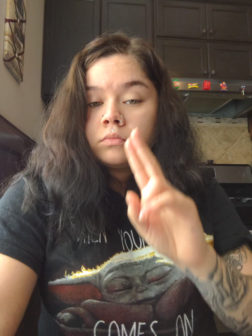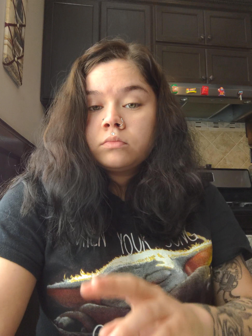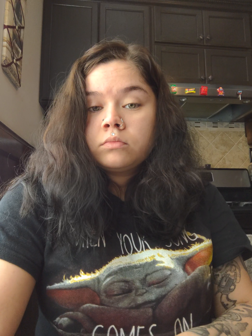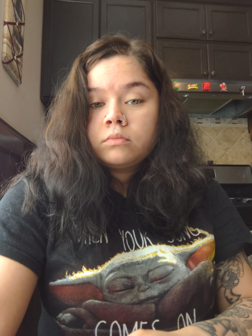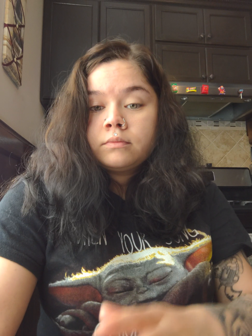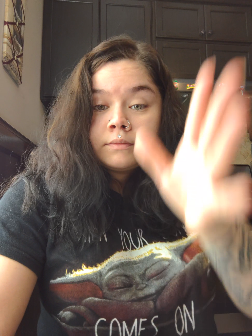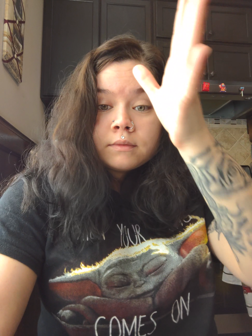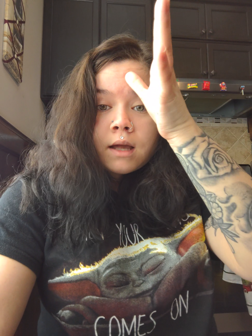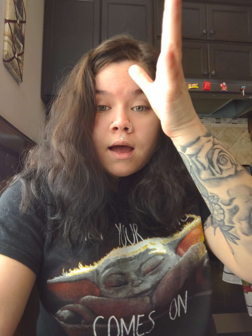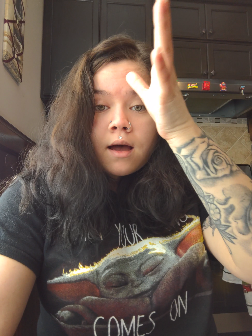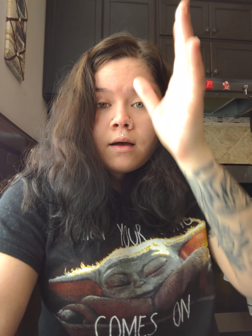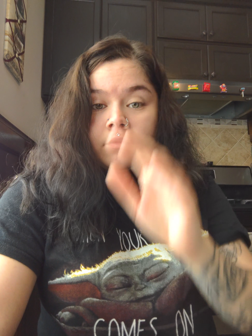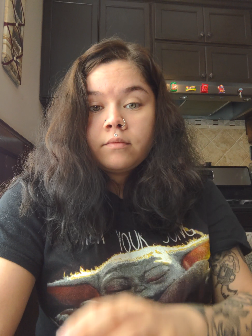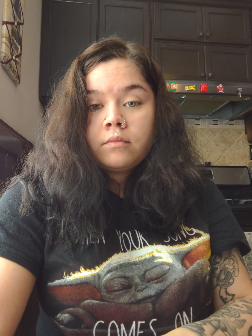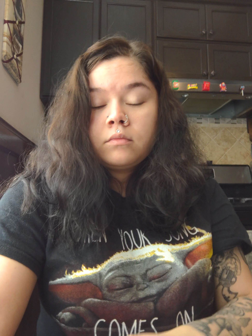dad